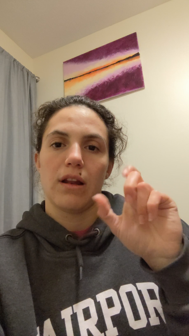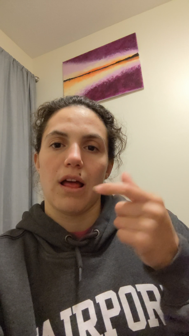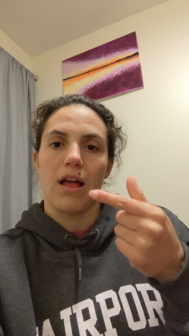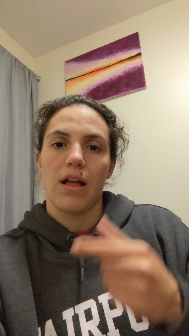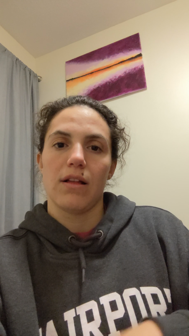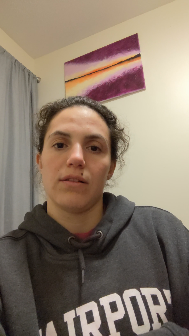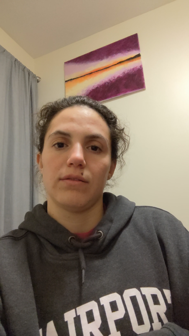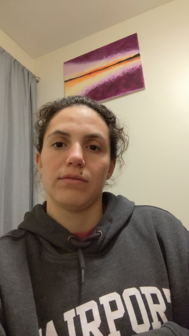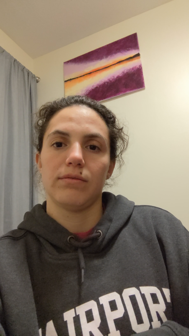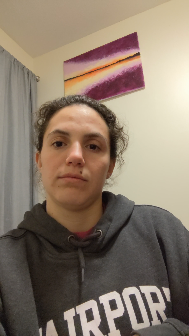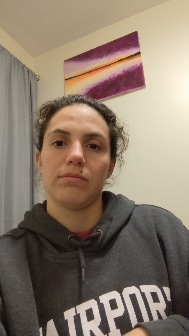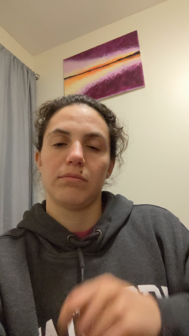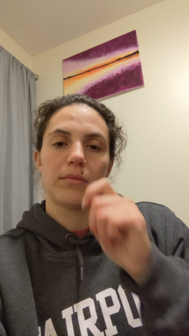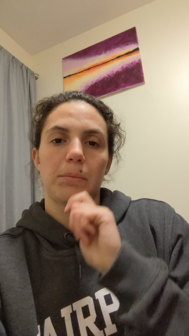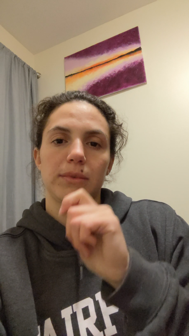popsicle